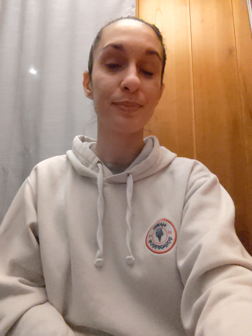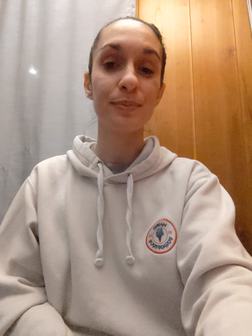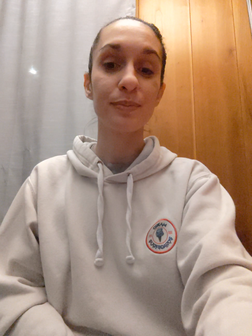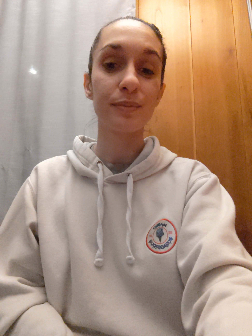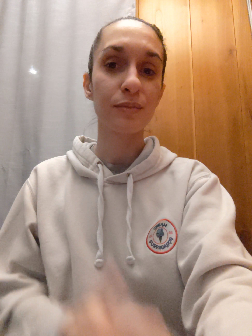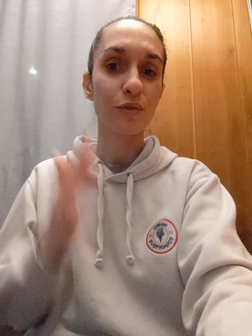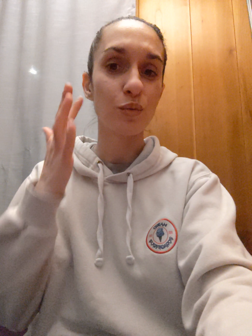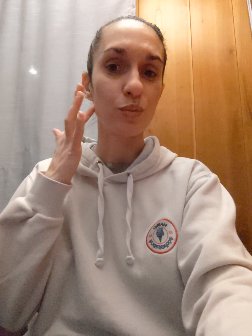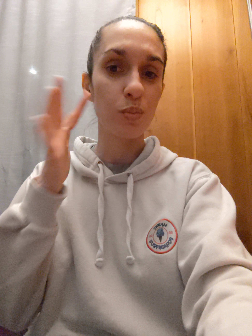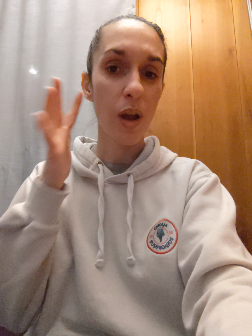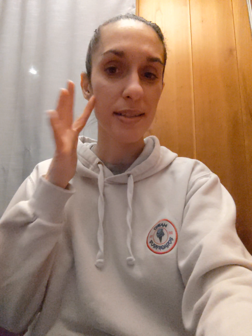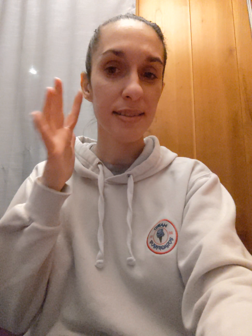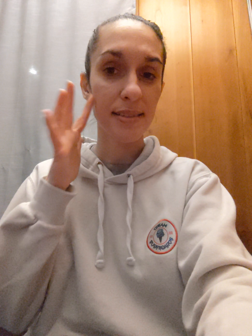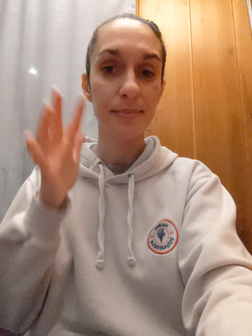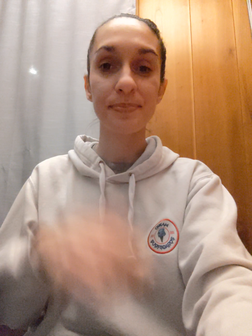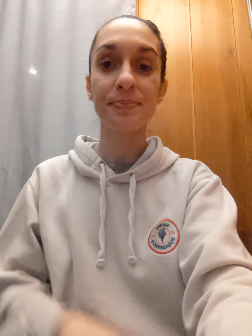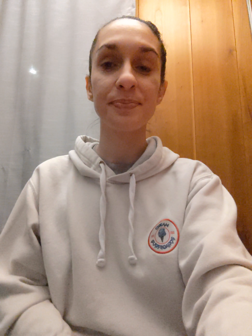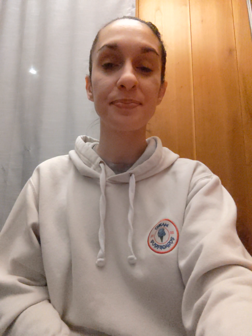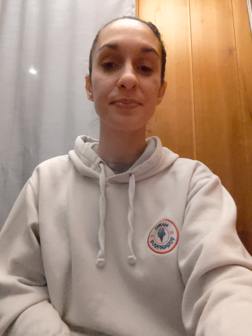noisy